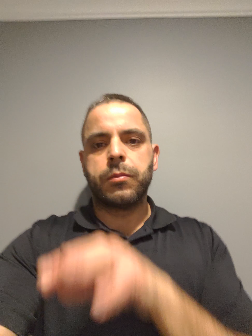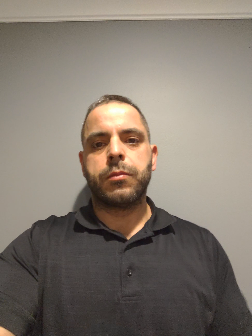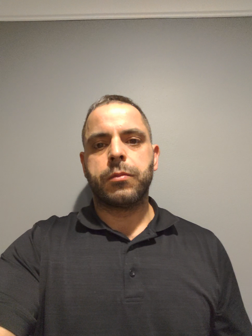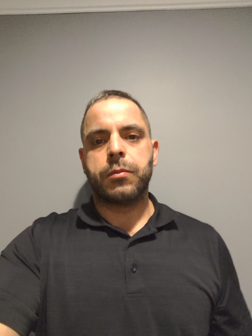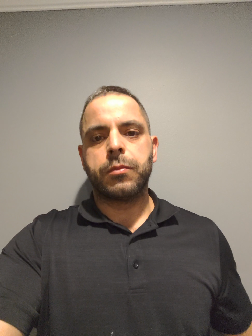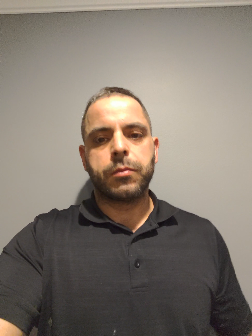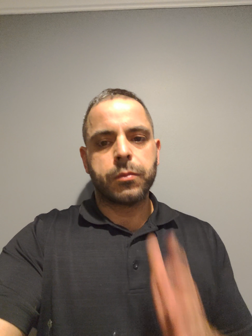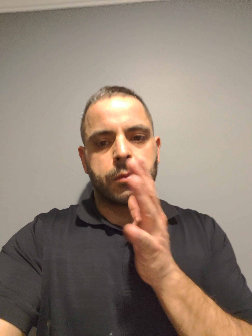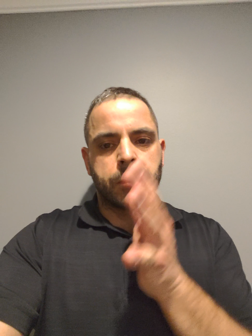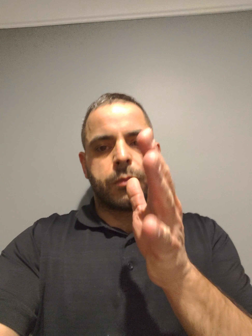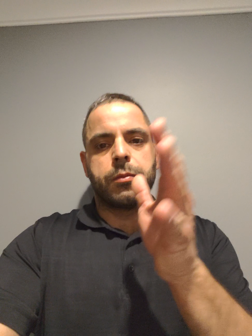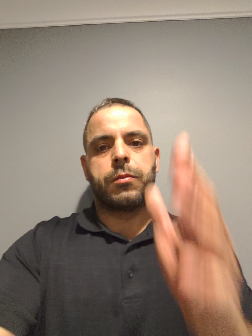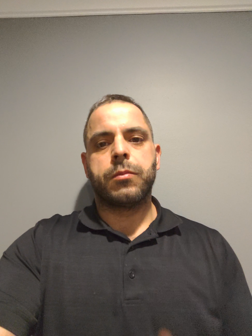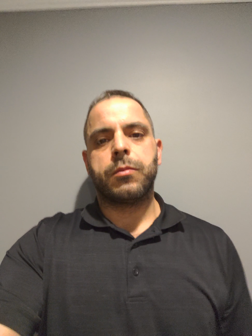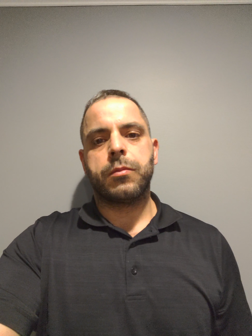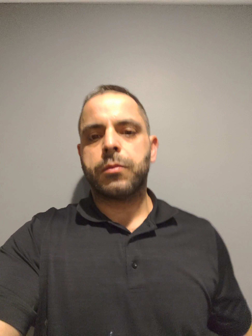grandma